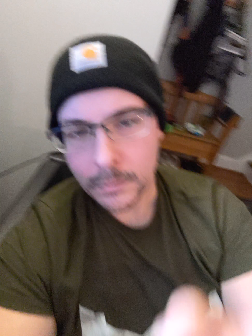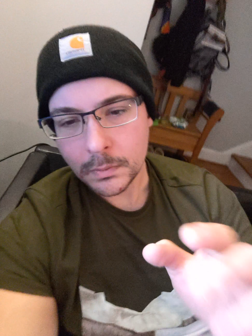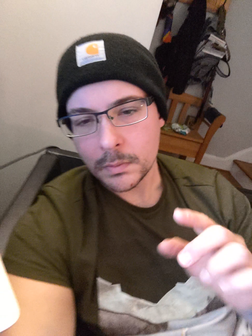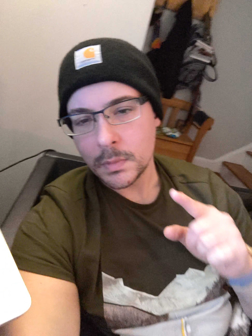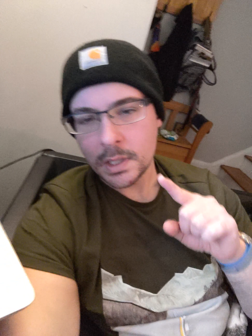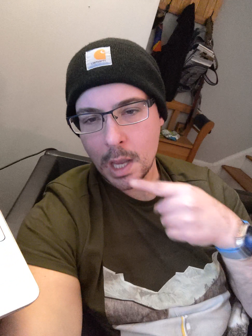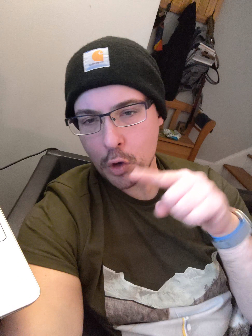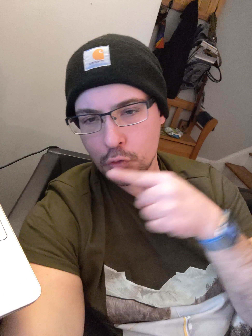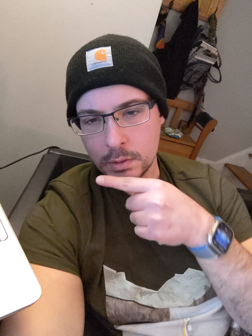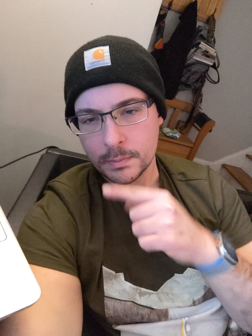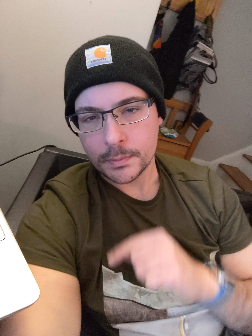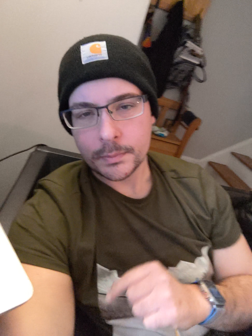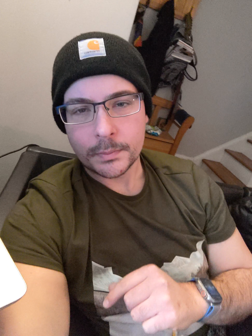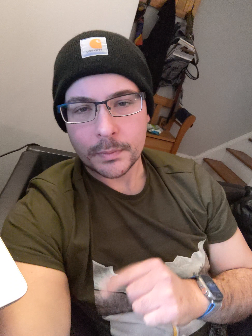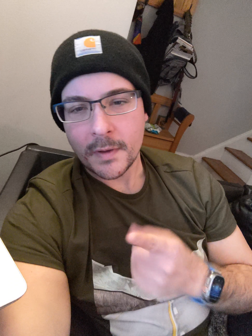carrot